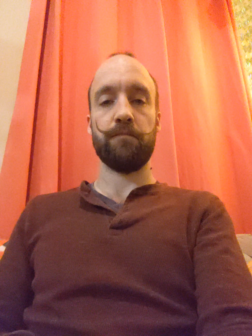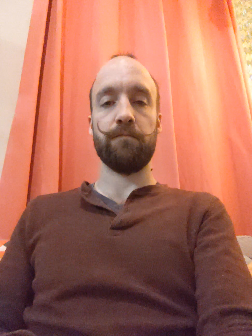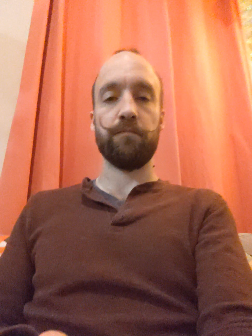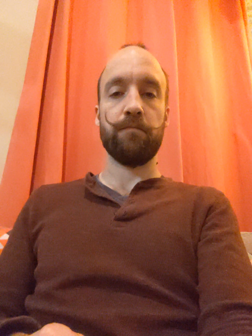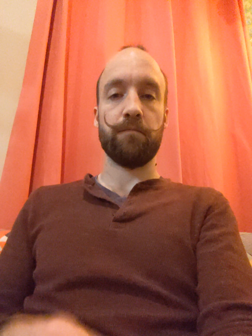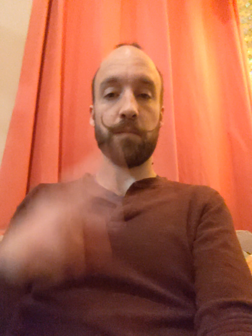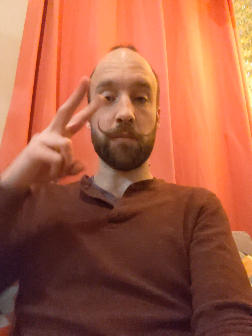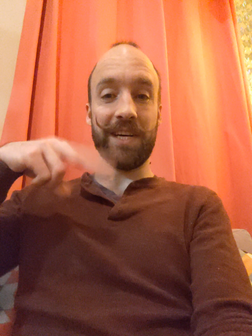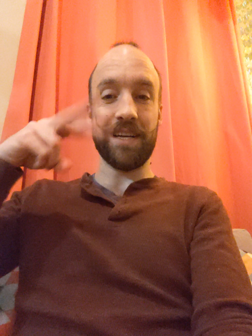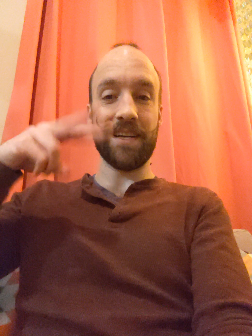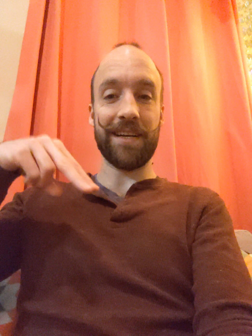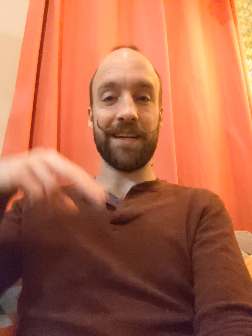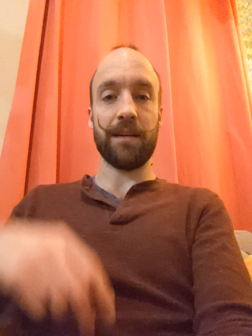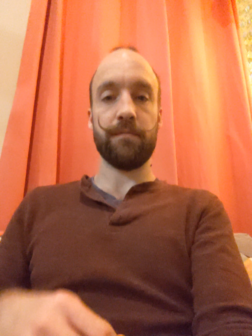read